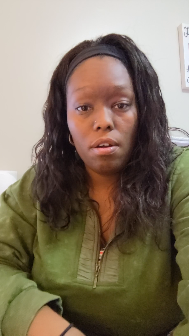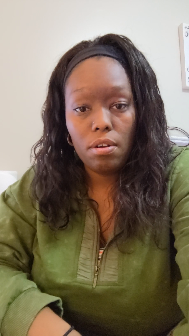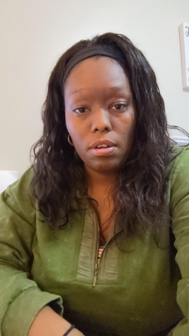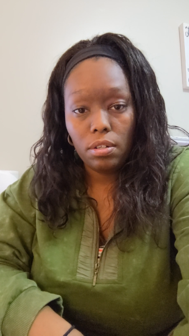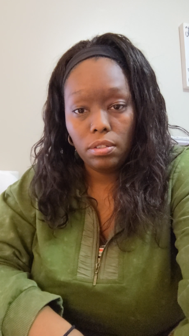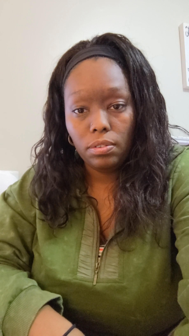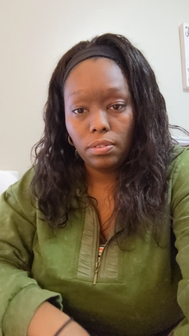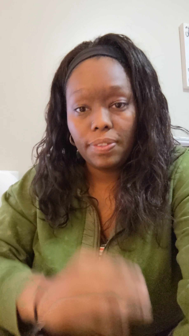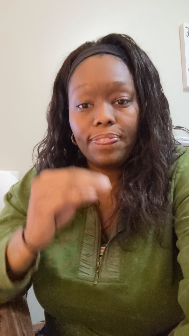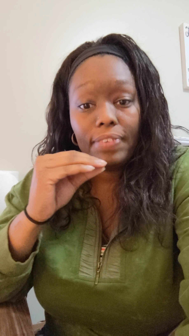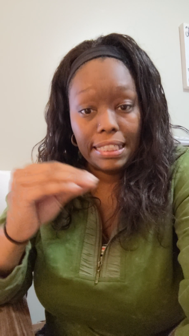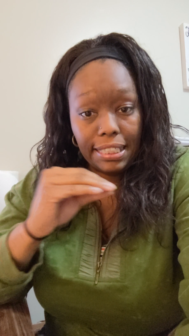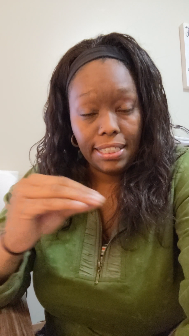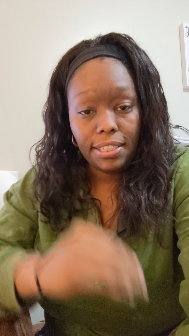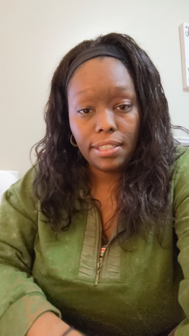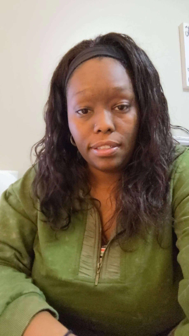fix